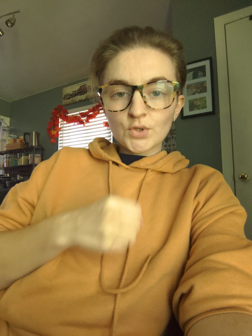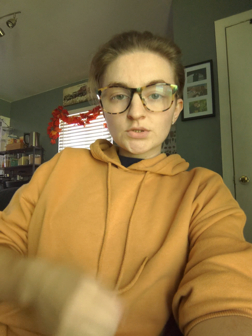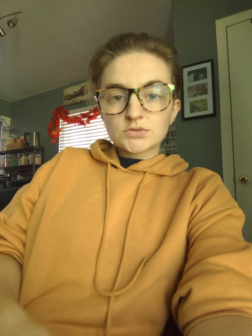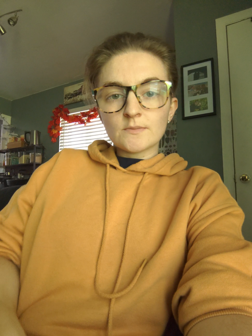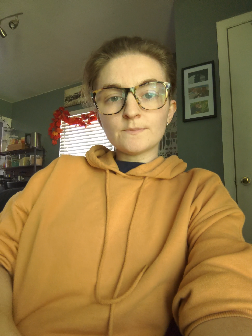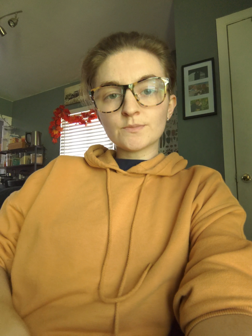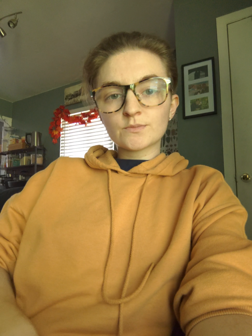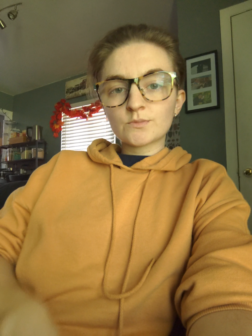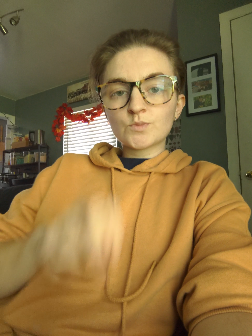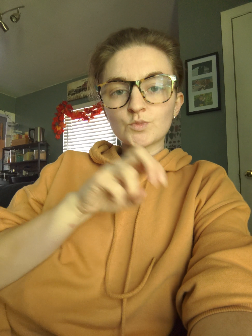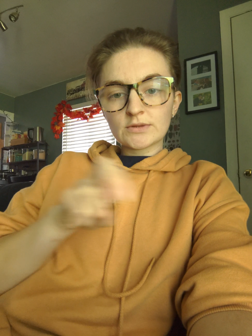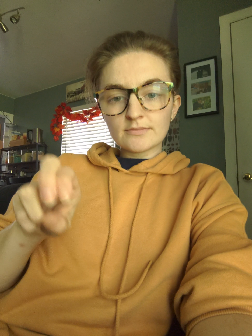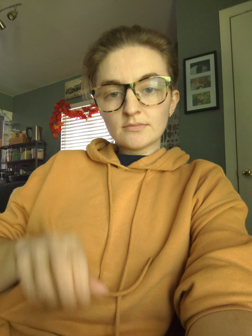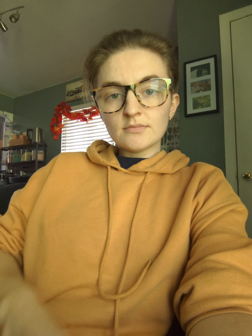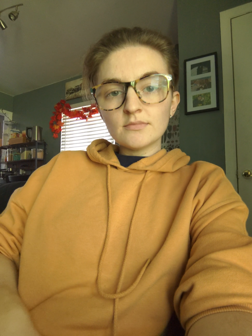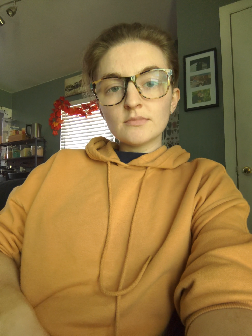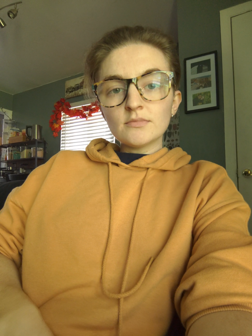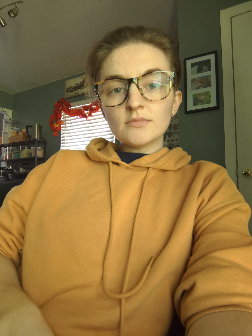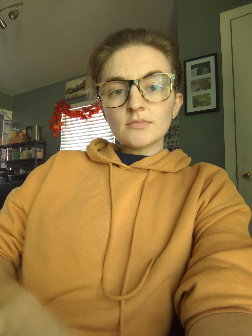couch